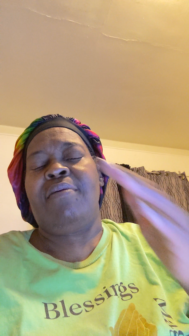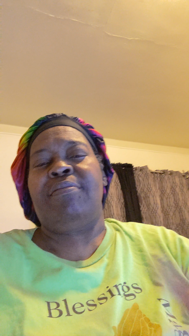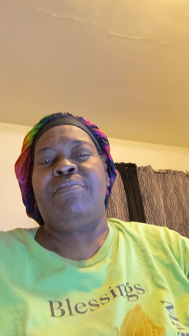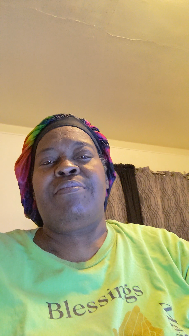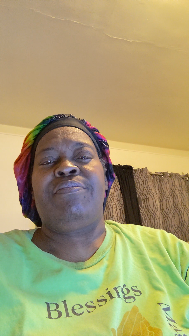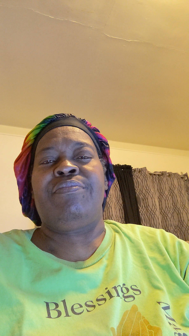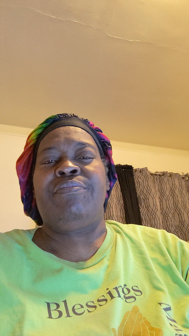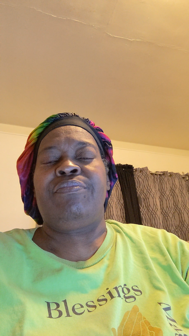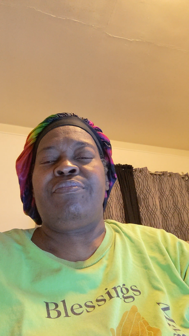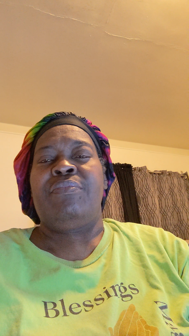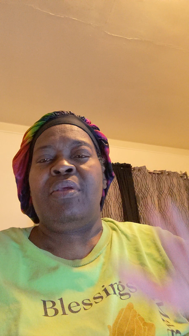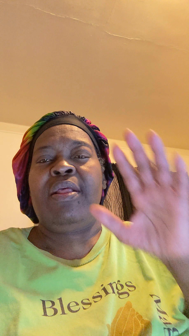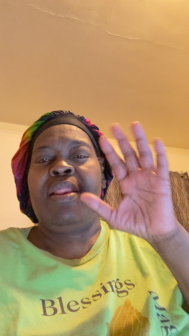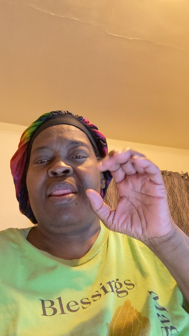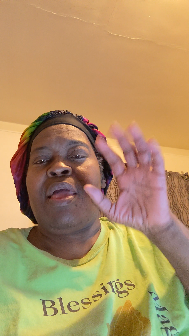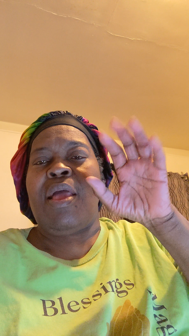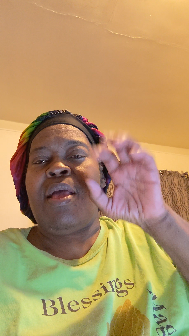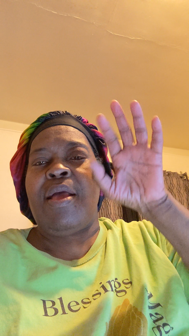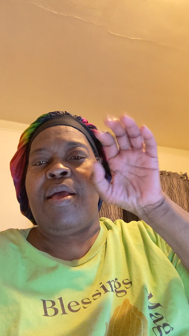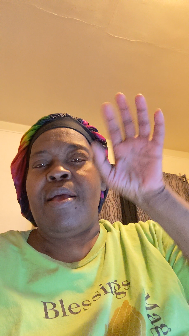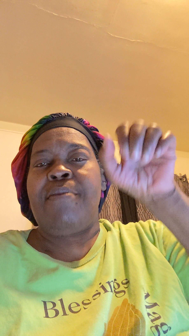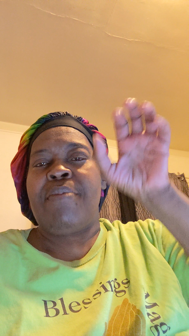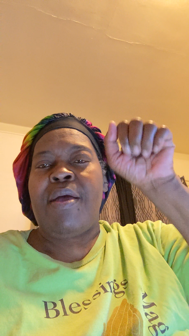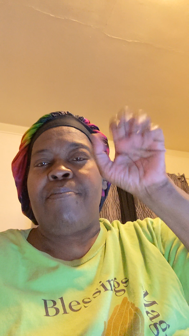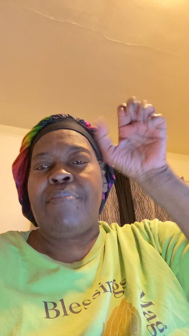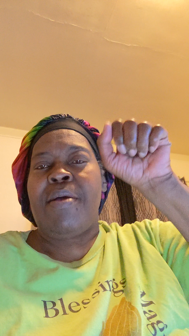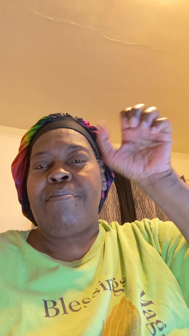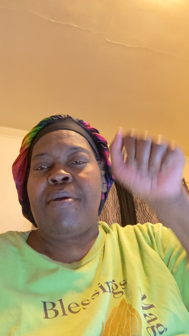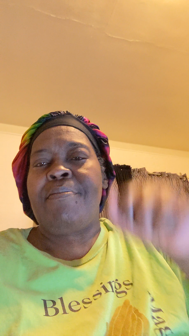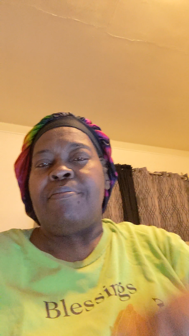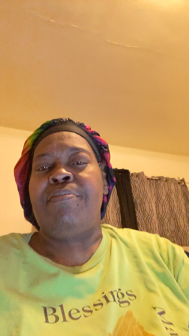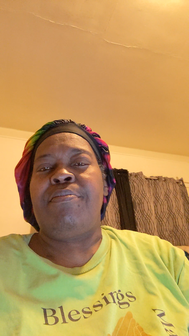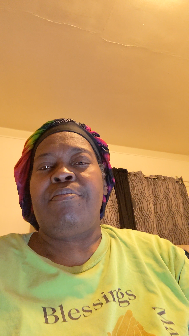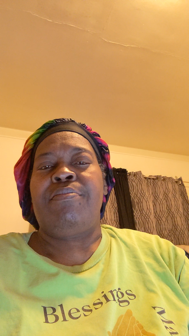ladder